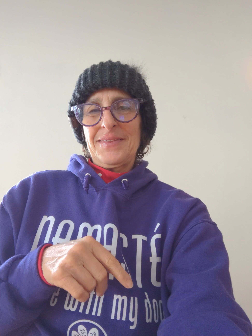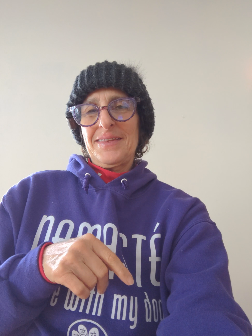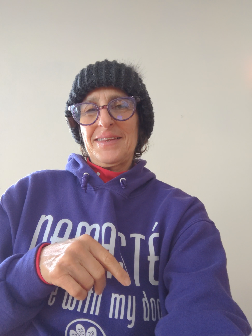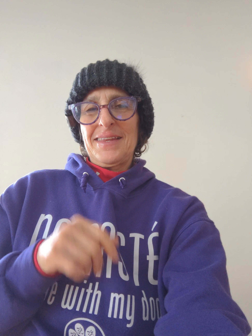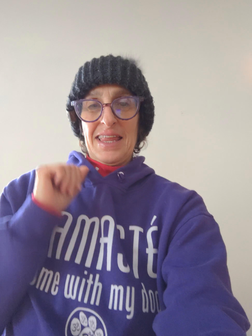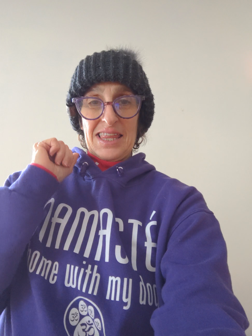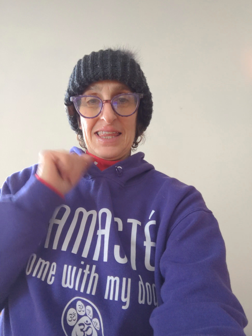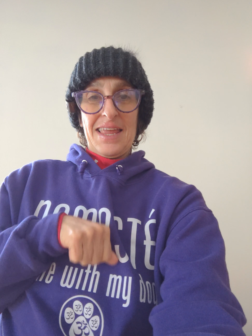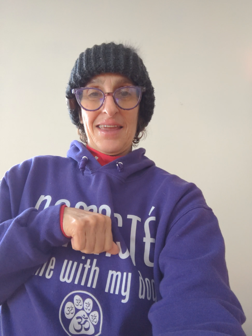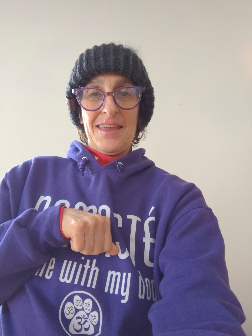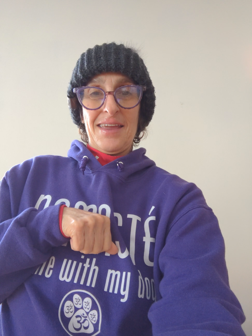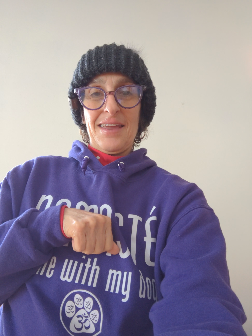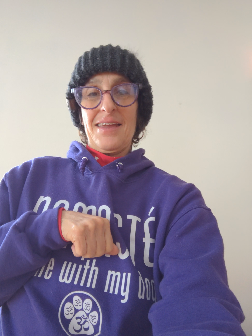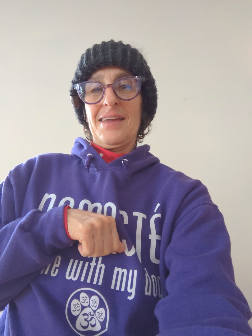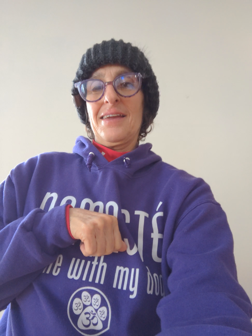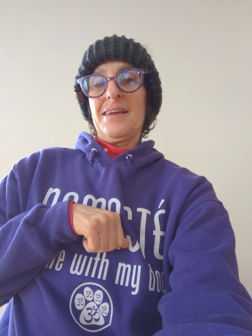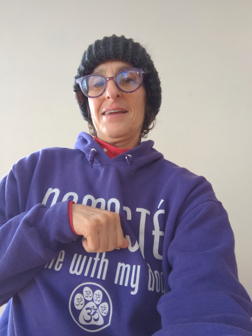can